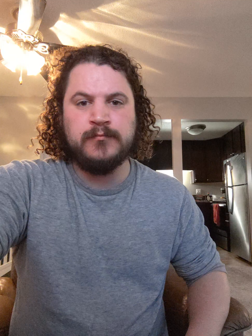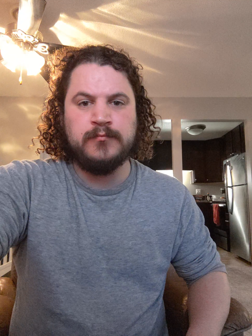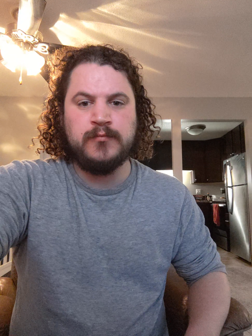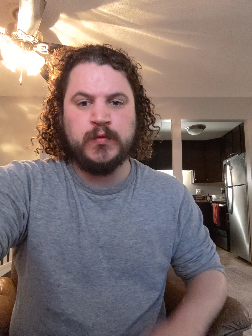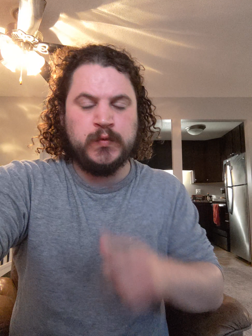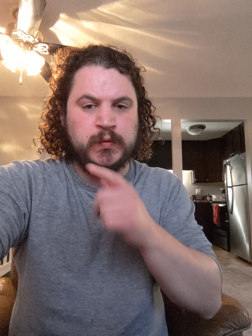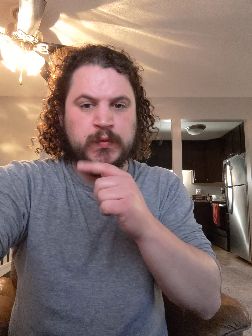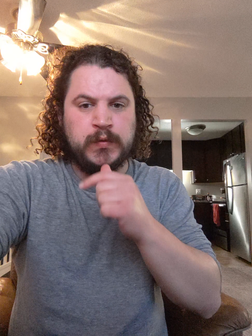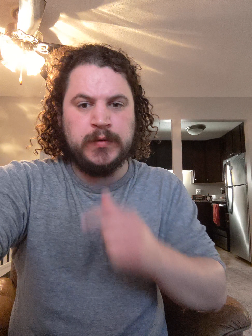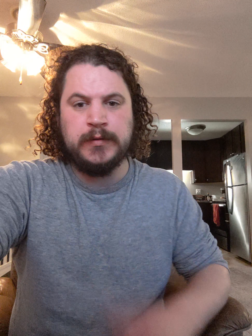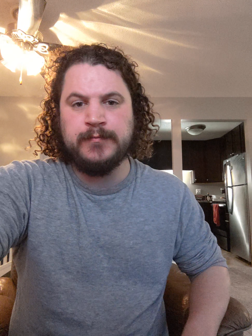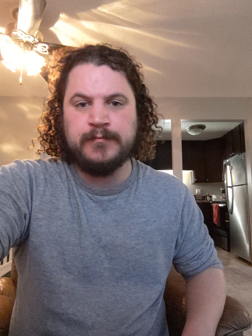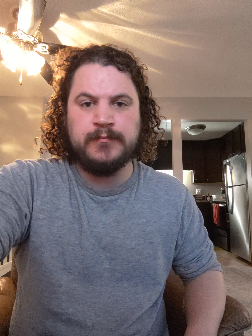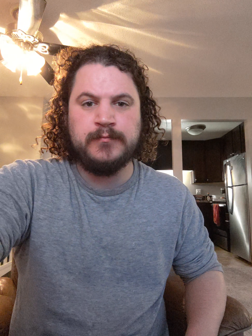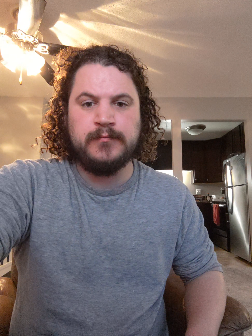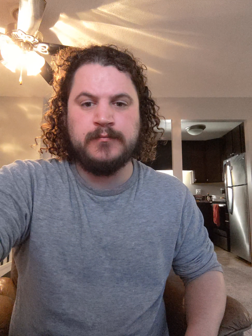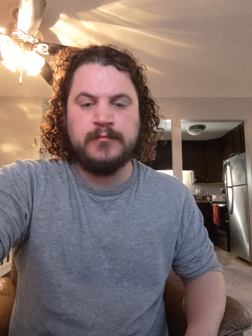who